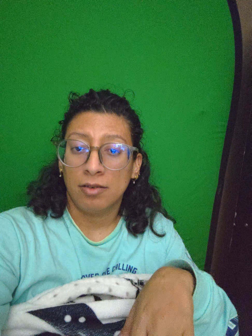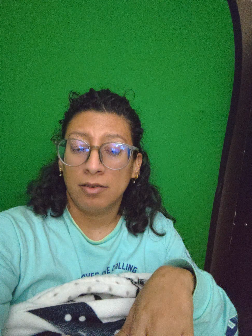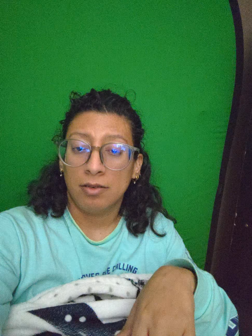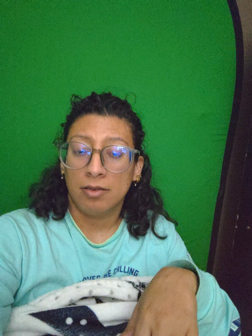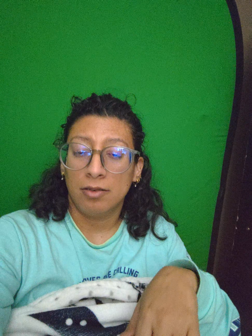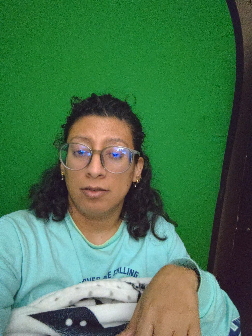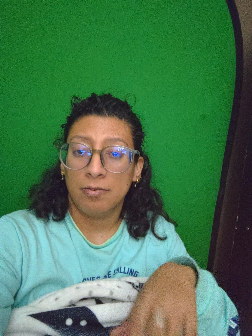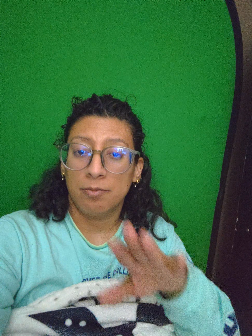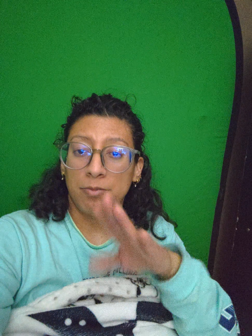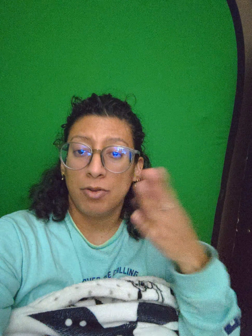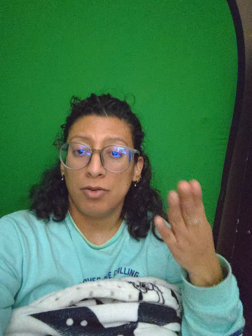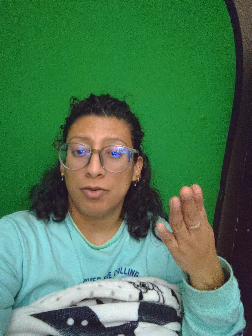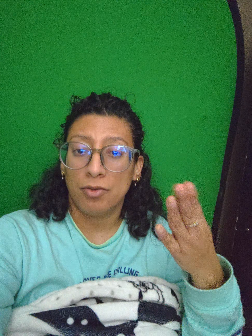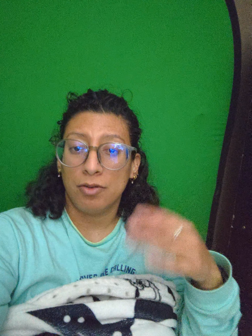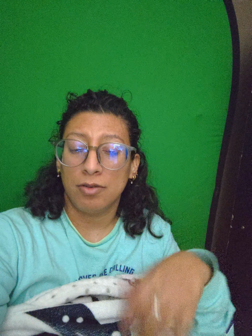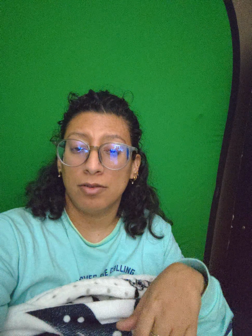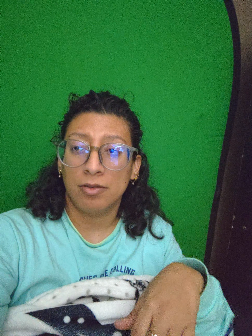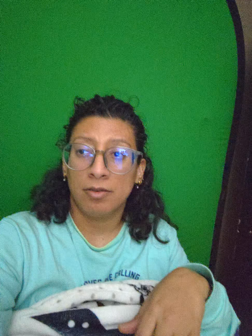book